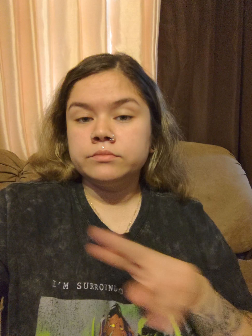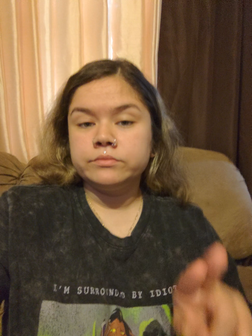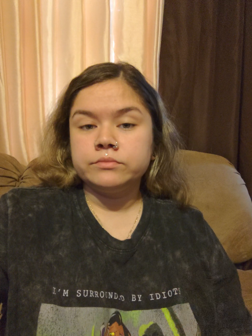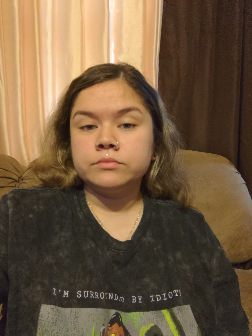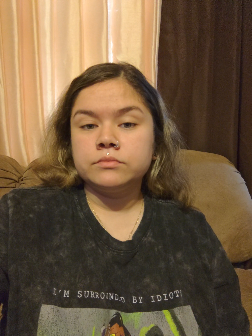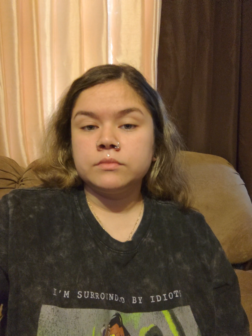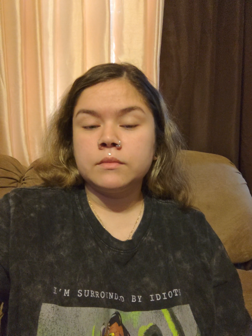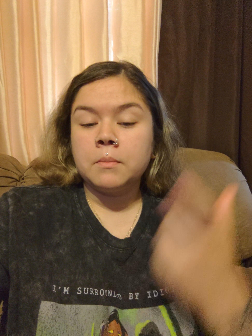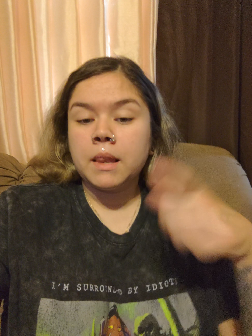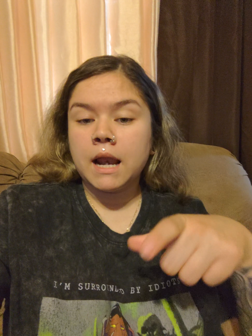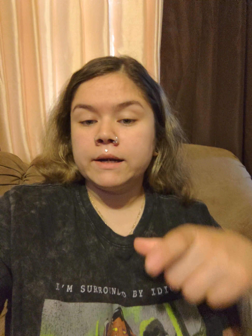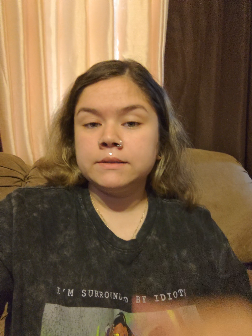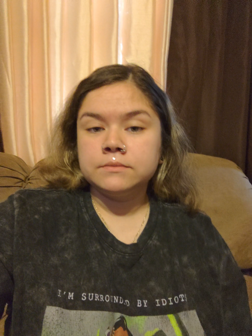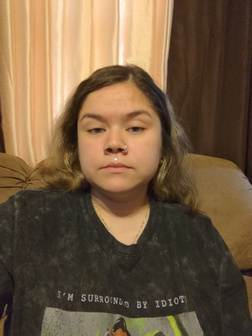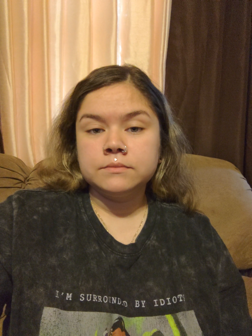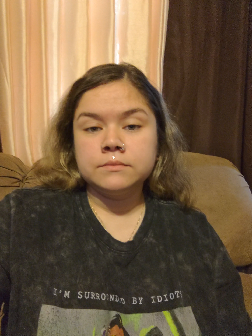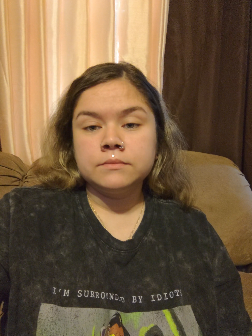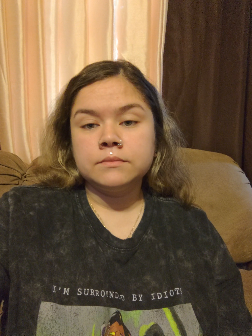plate